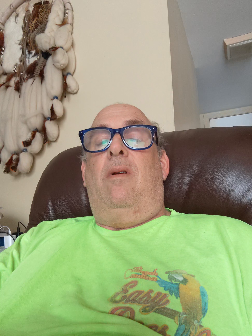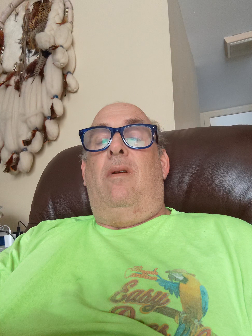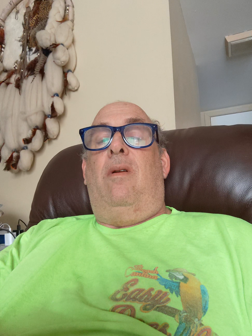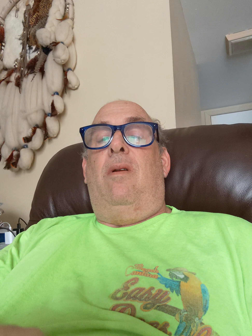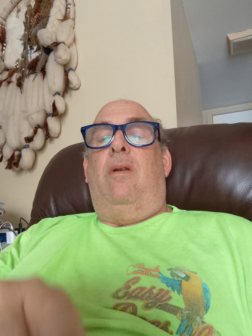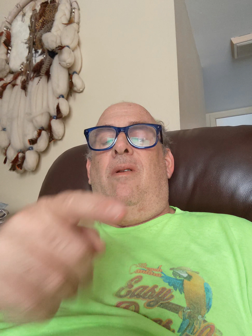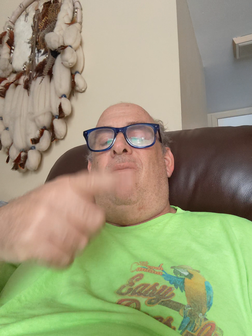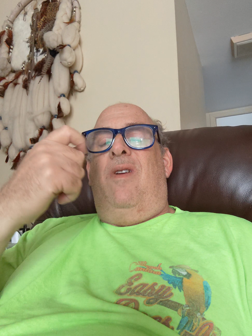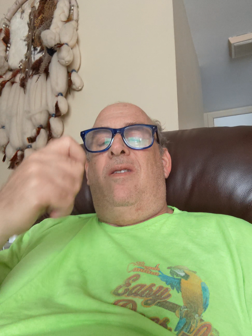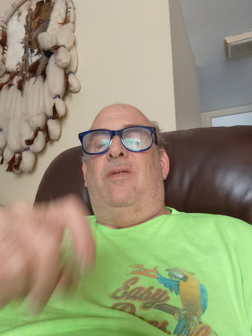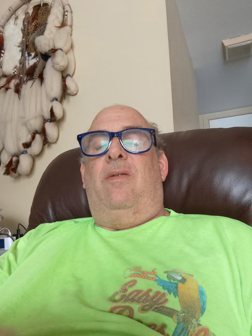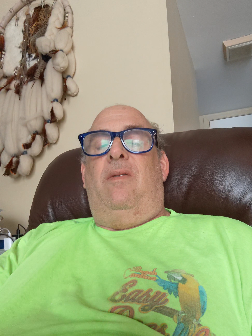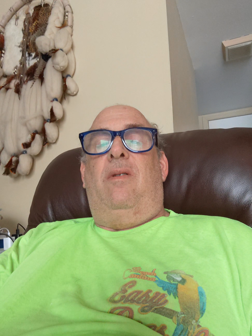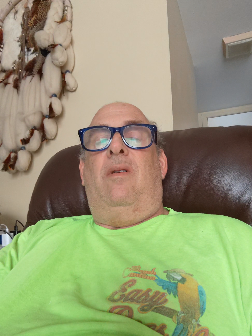fast